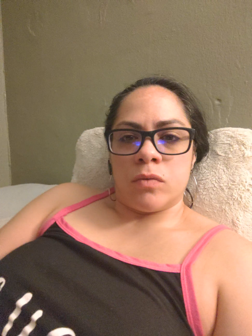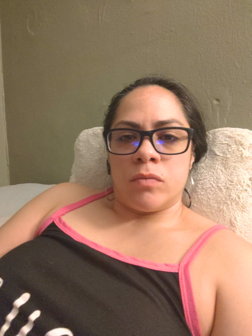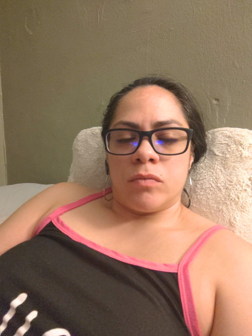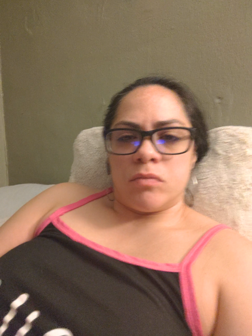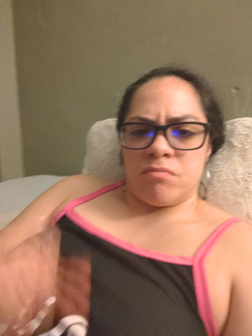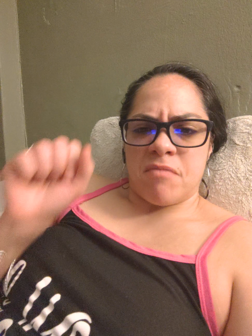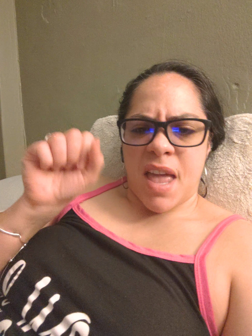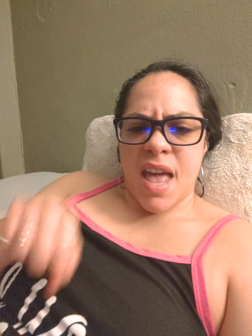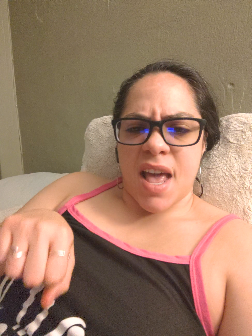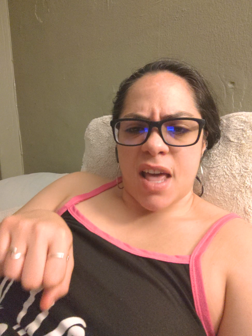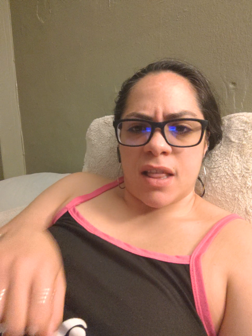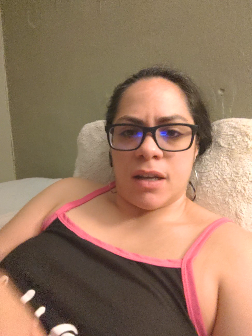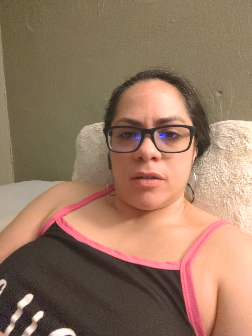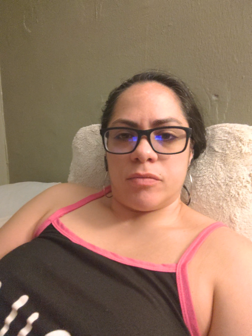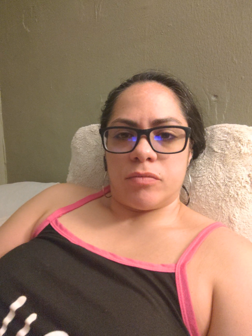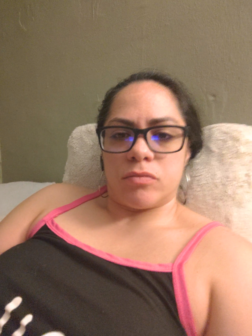can